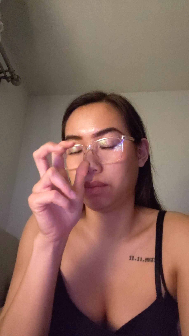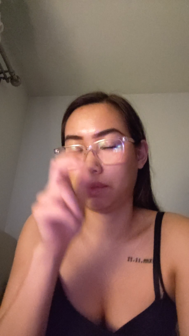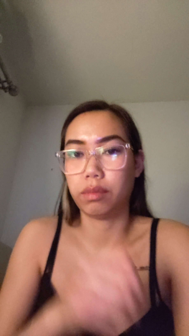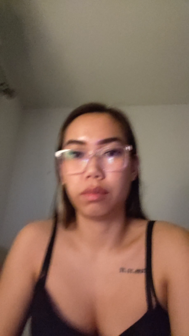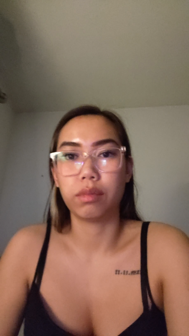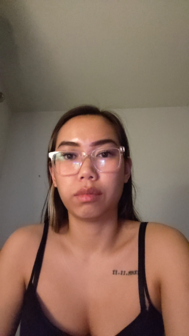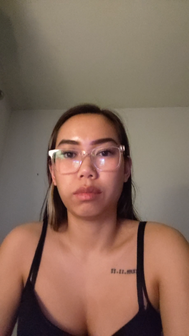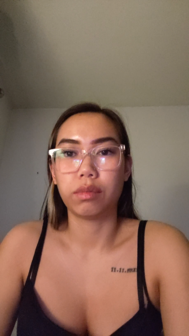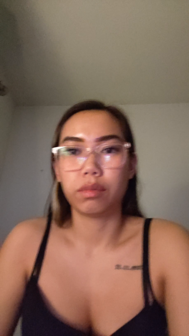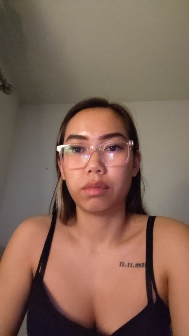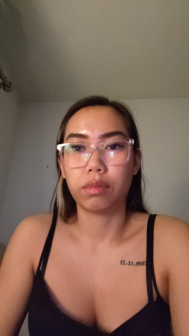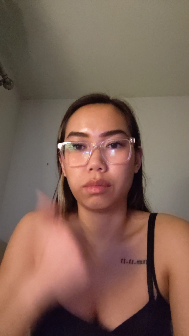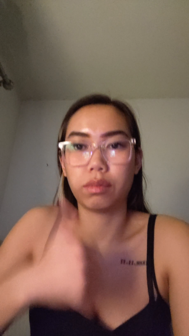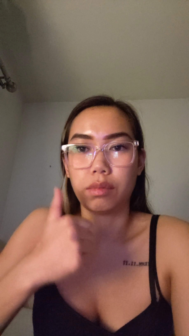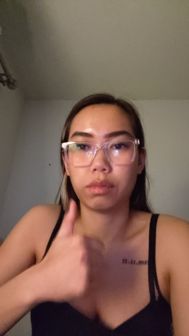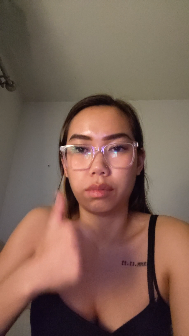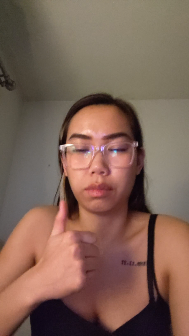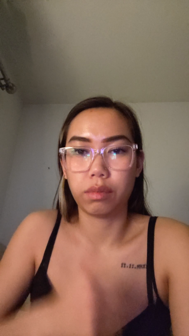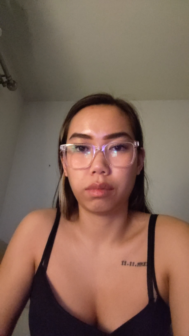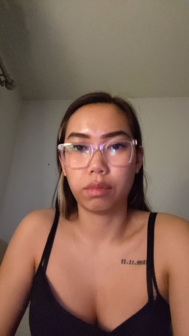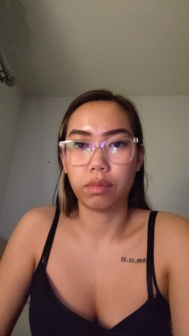help